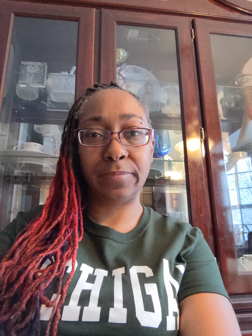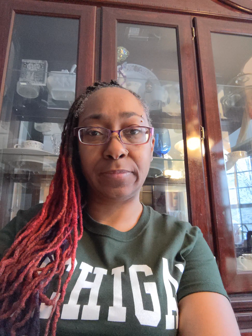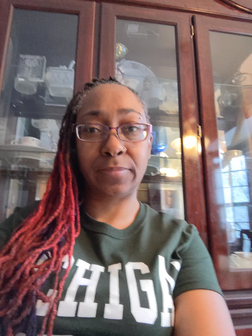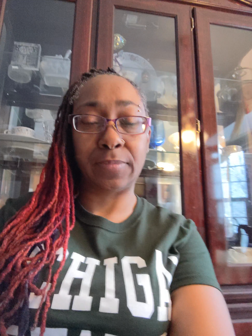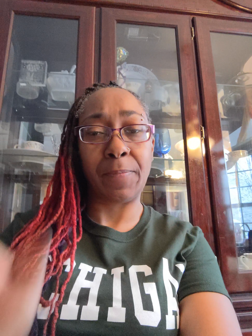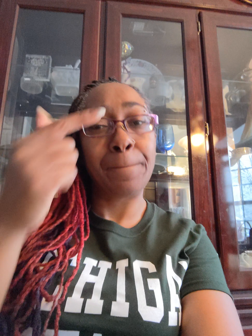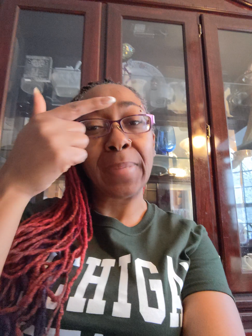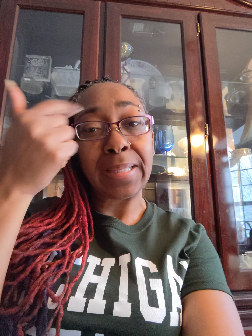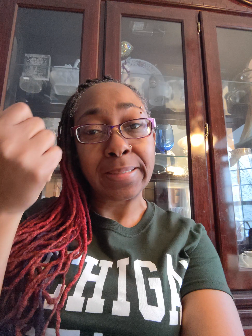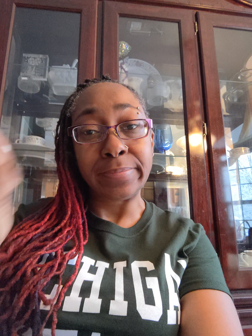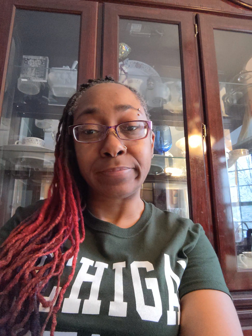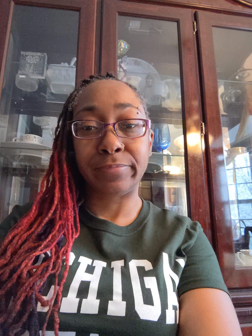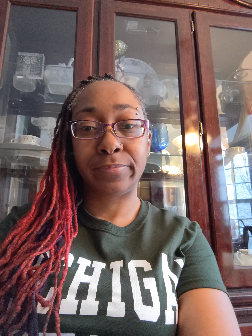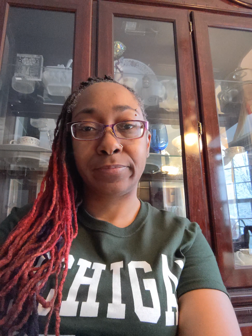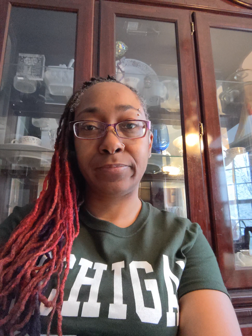because